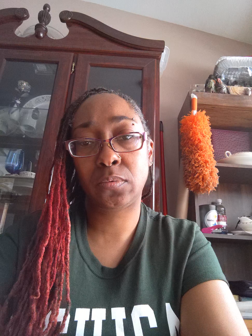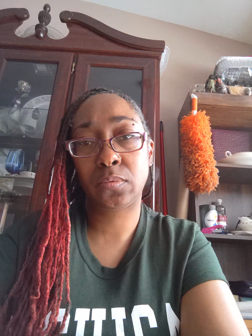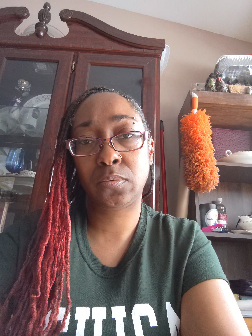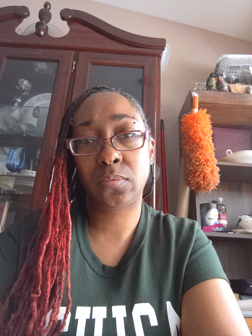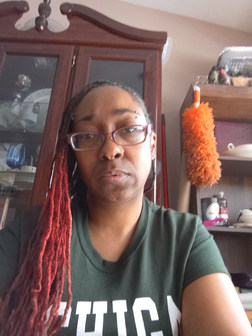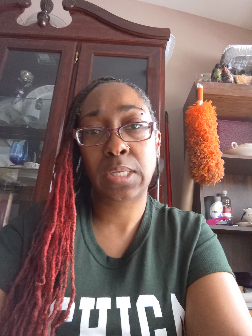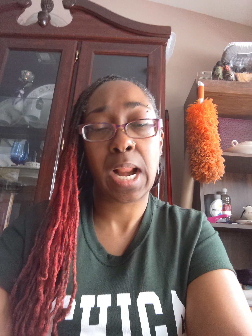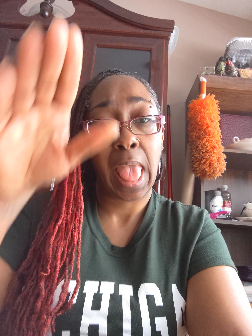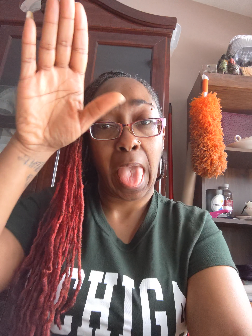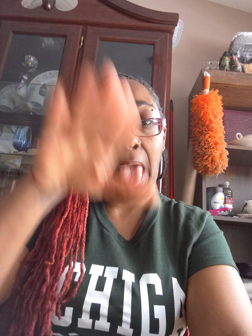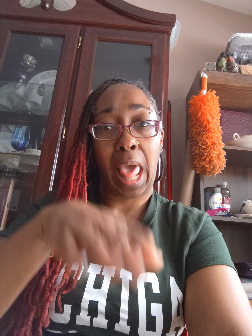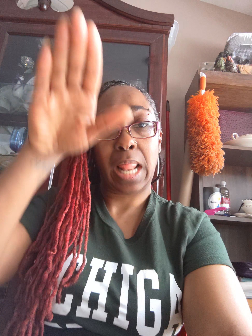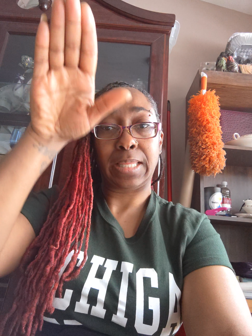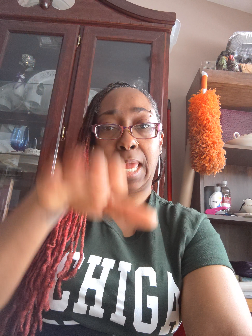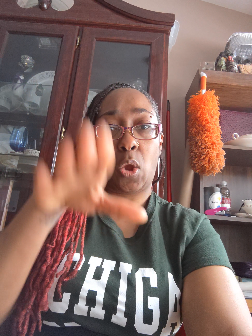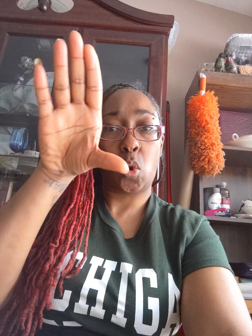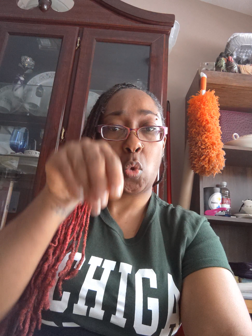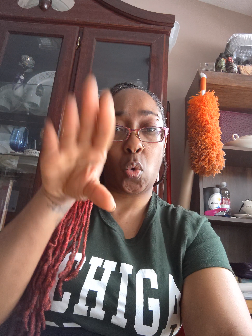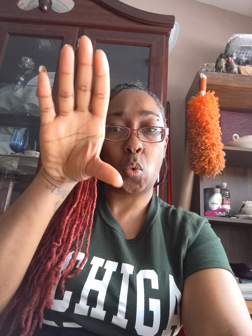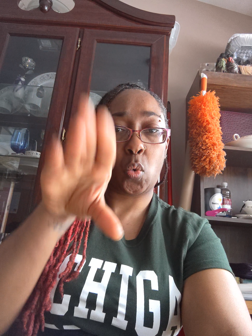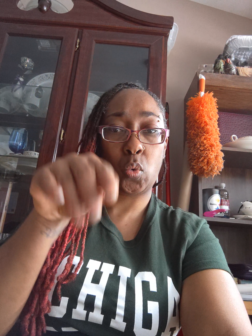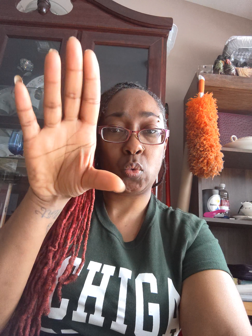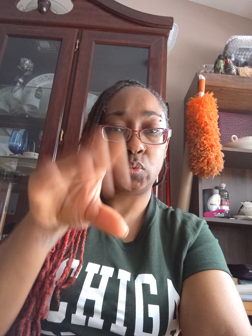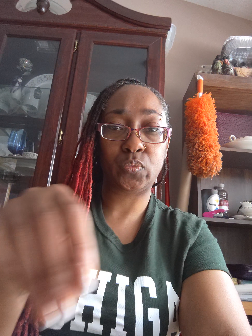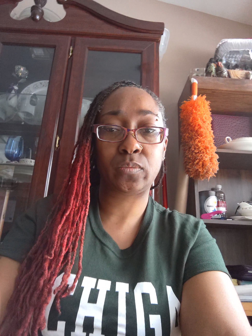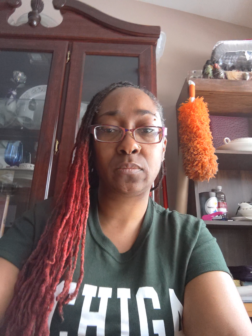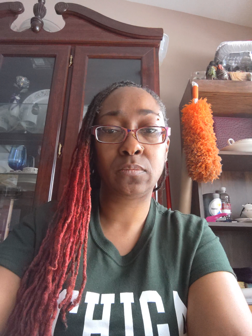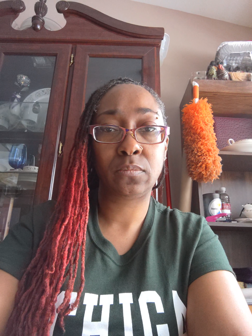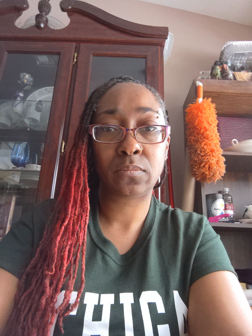alligator